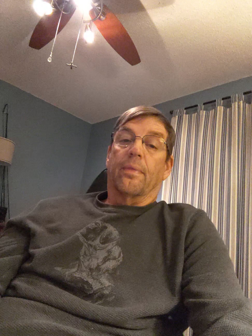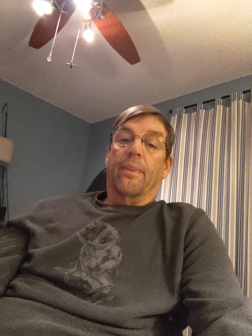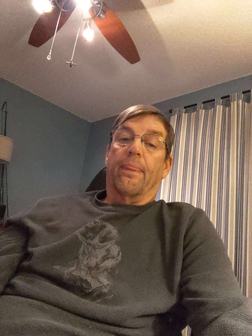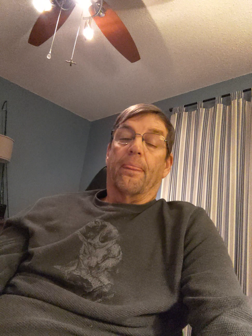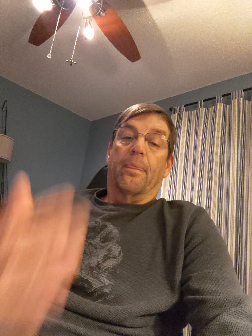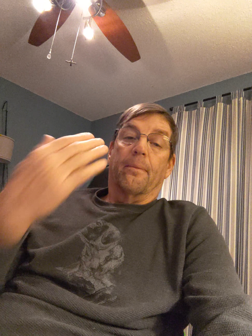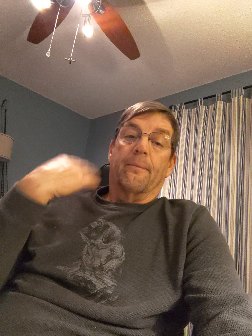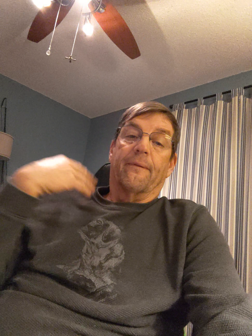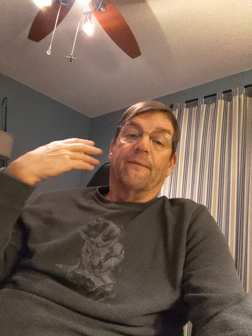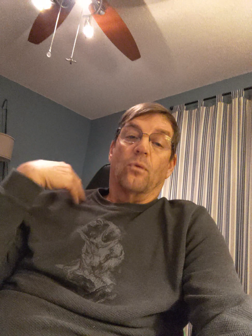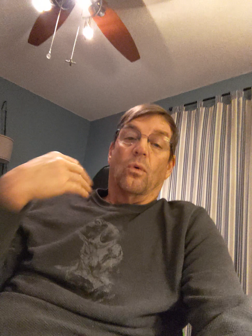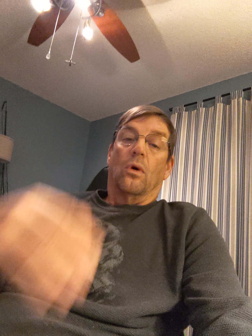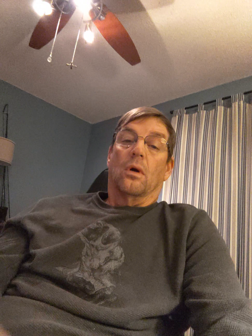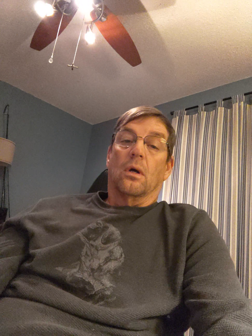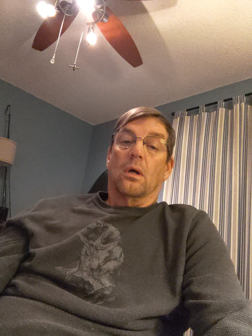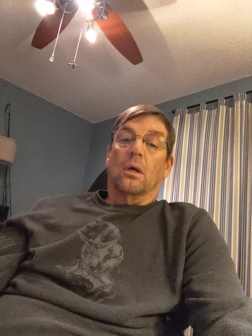before